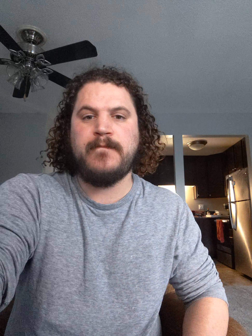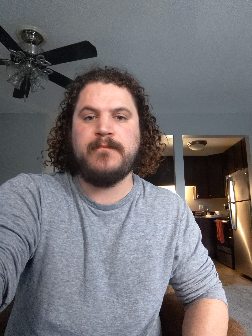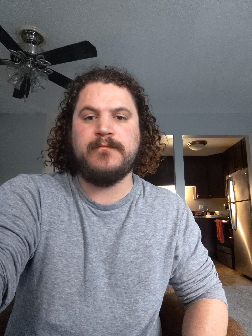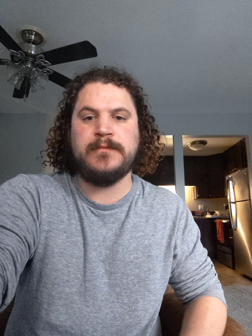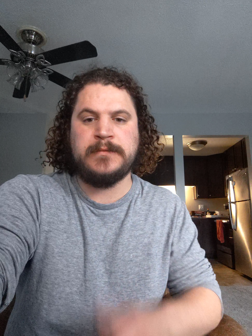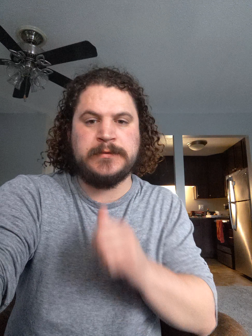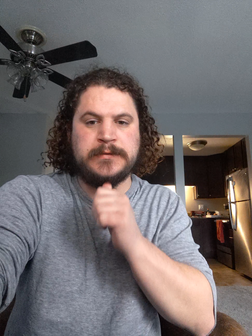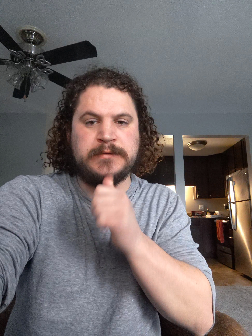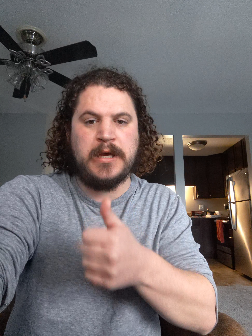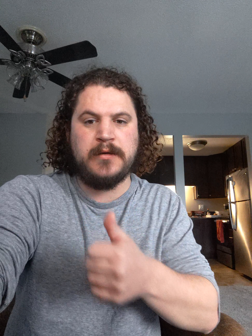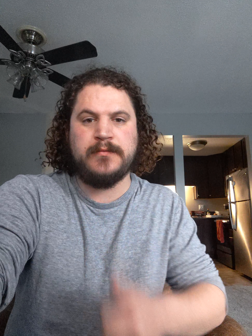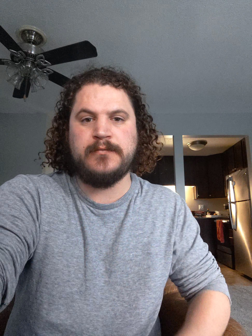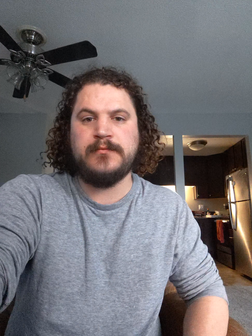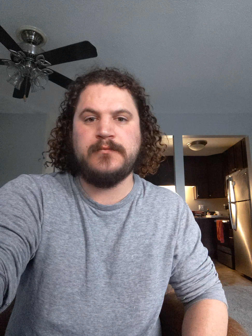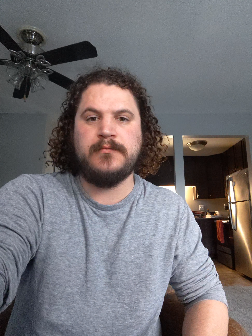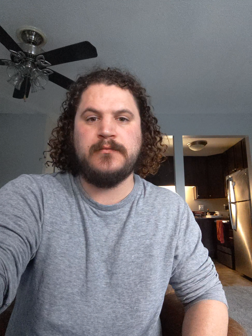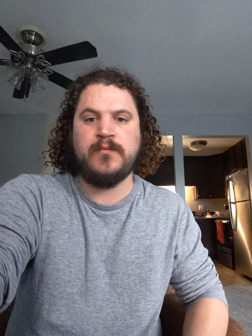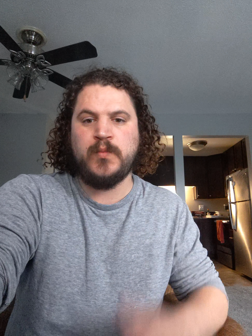not